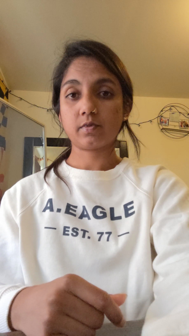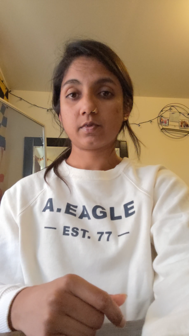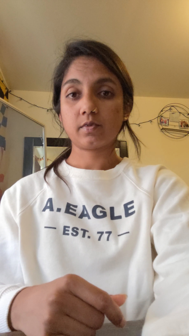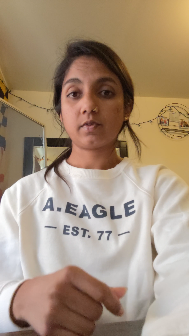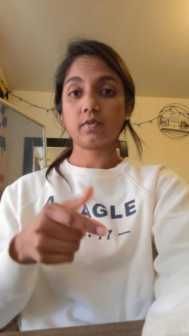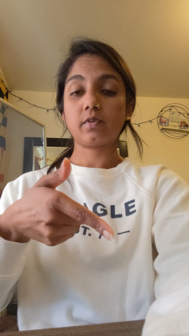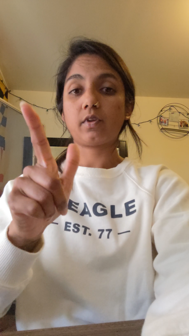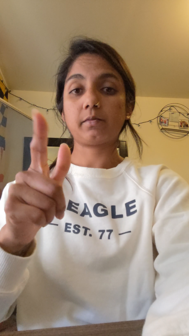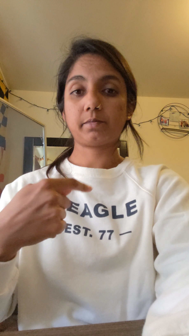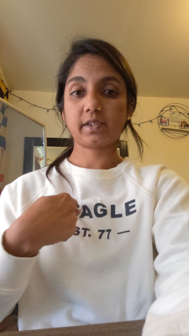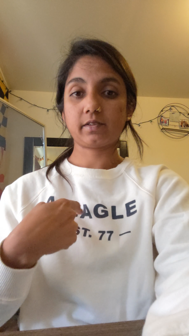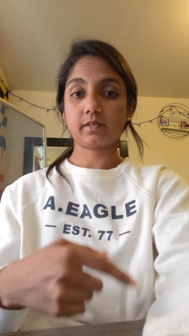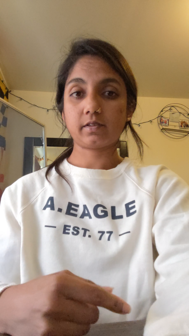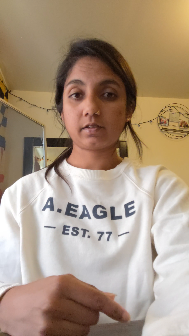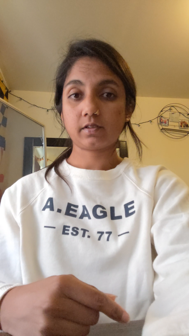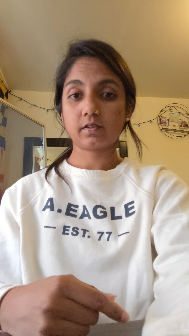let me